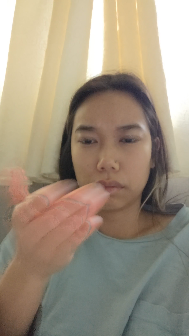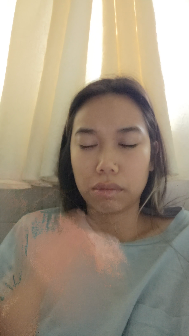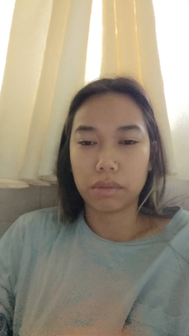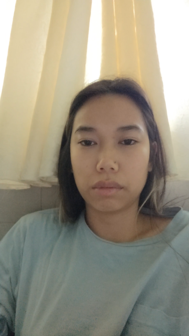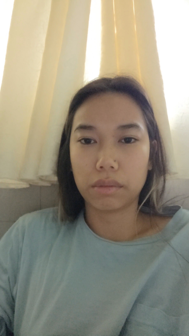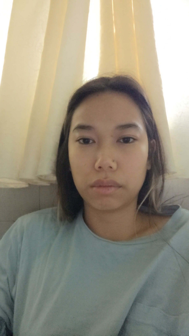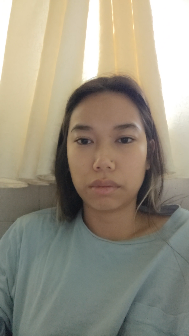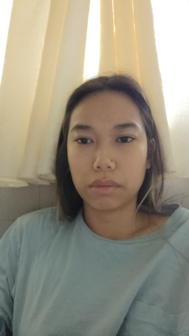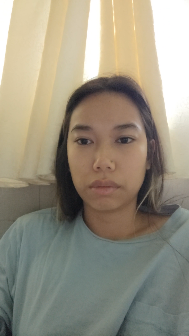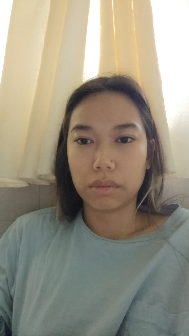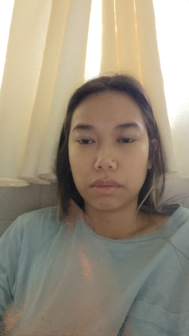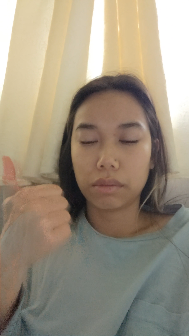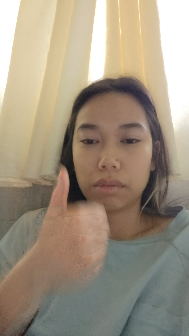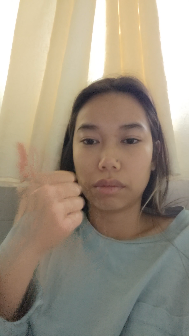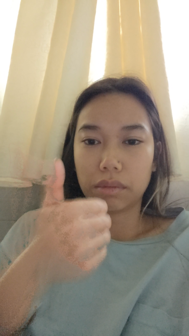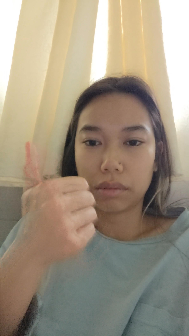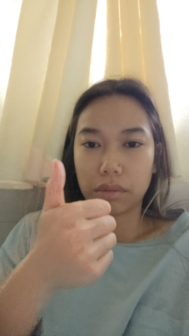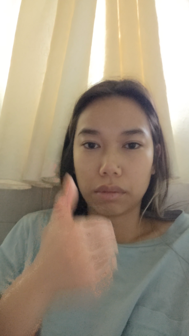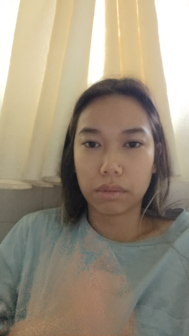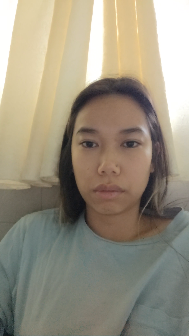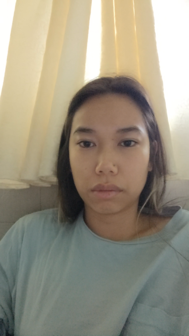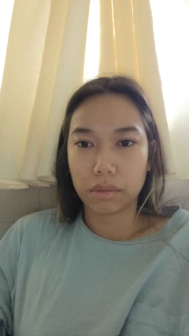chase